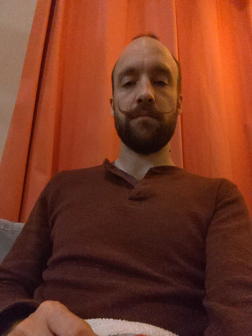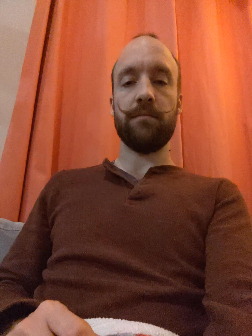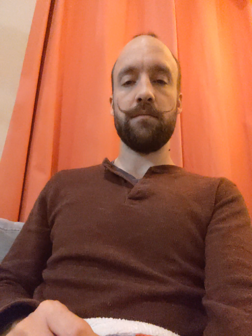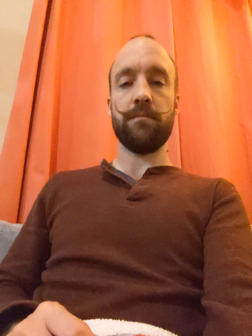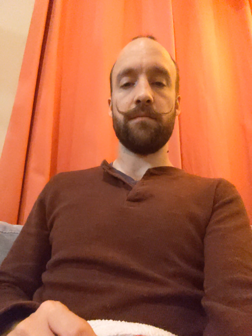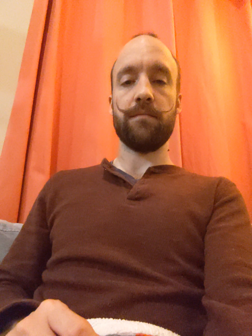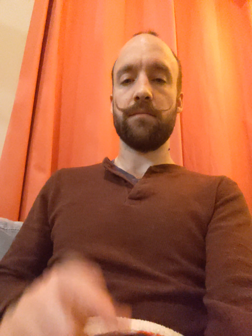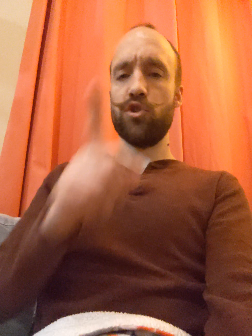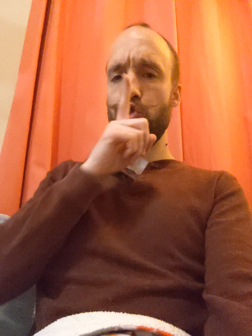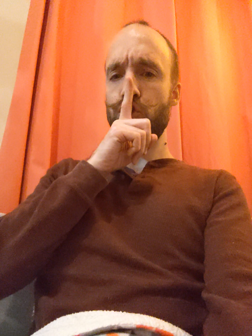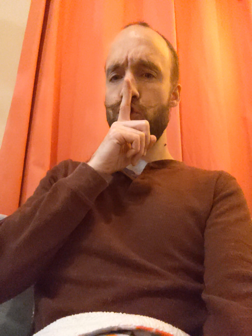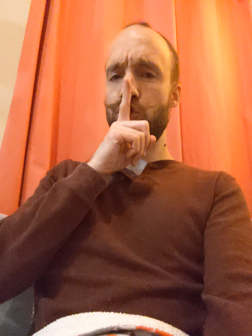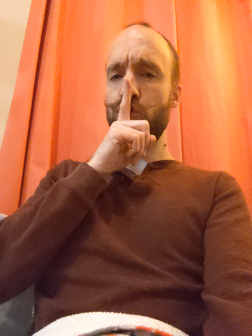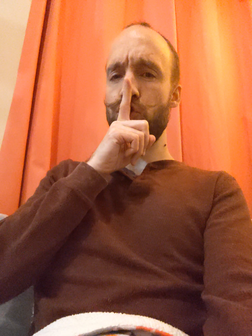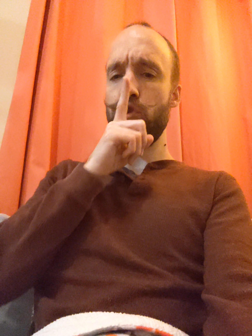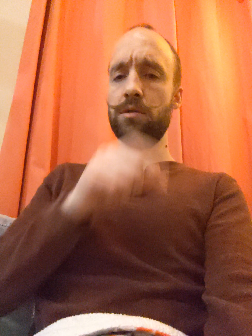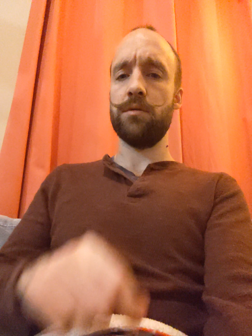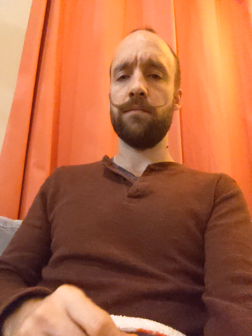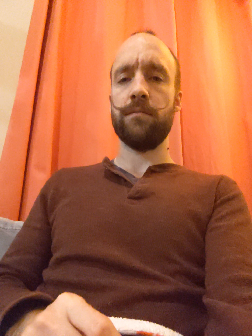shhh